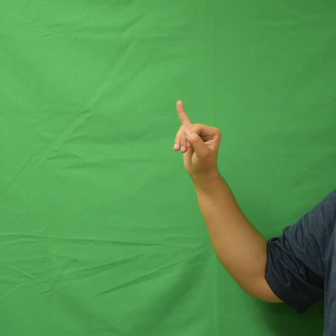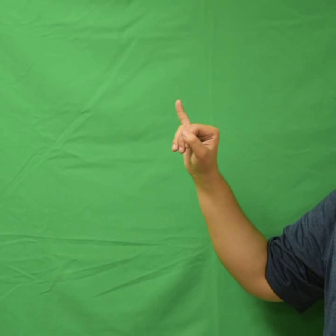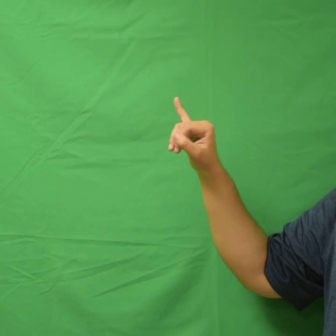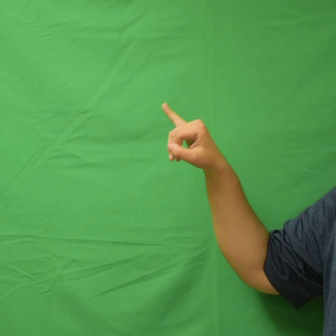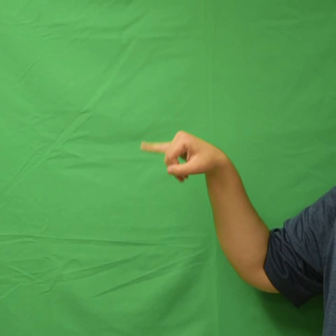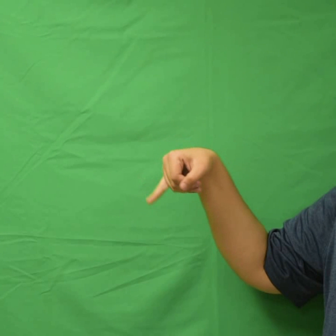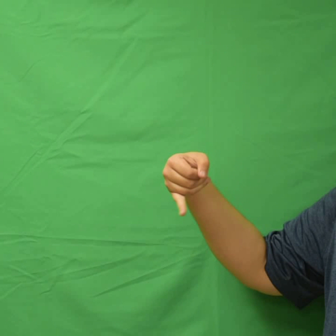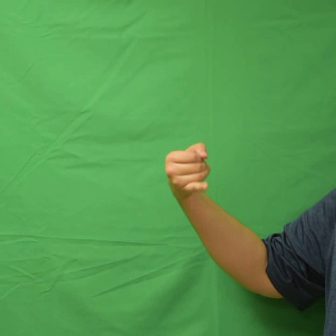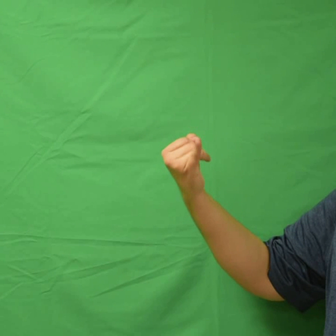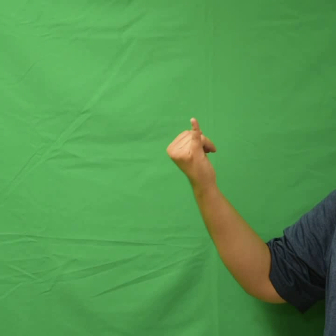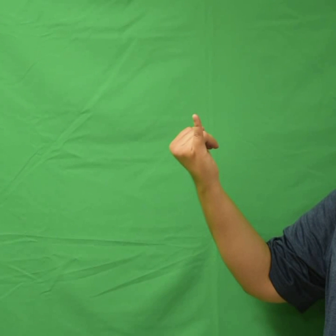J